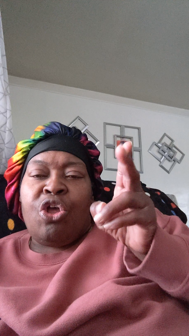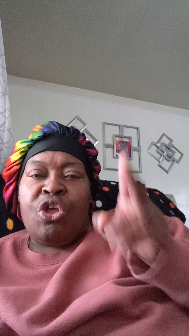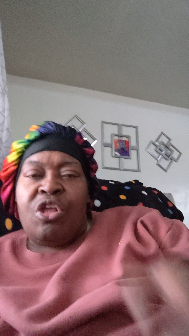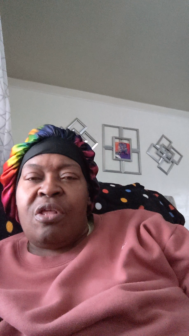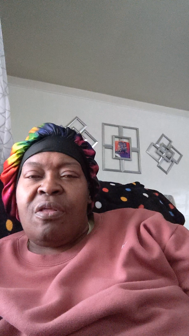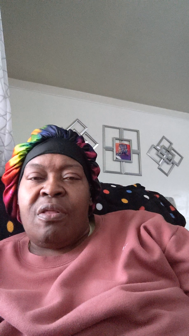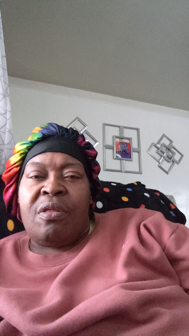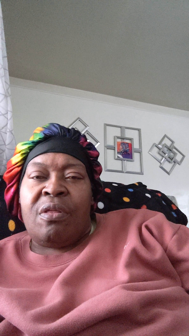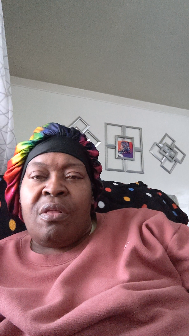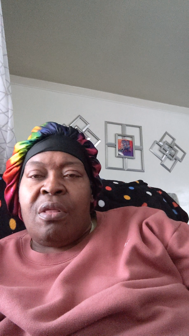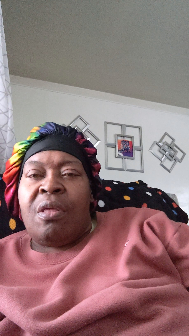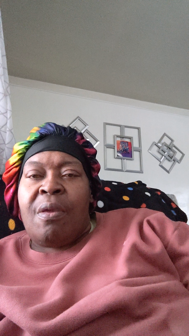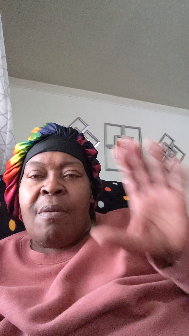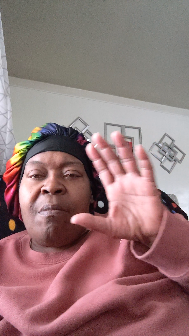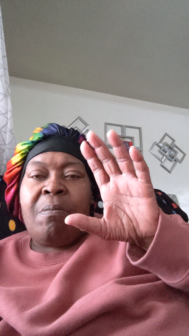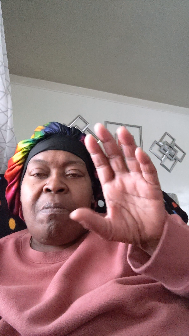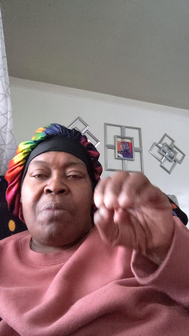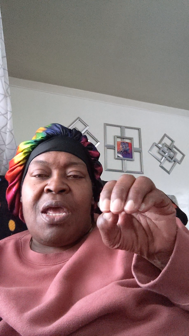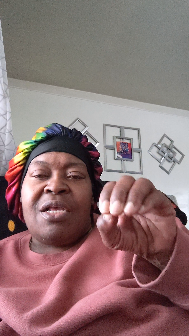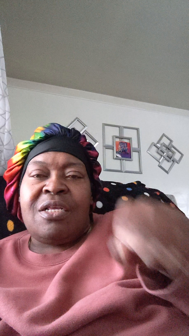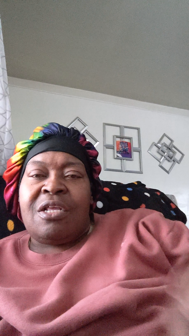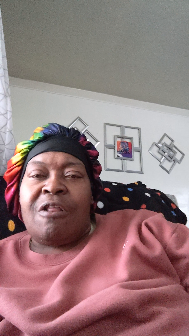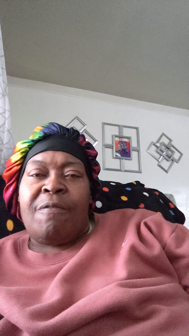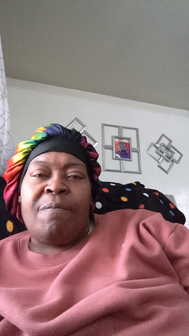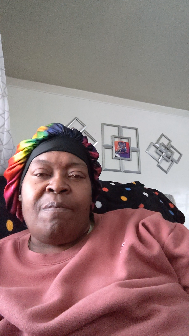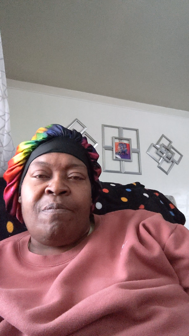bite